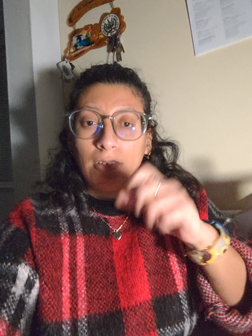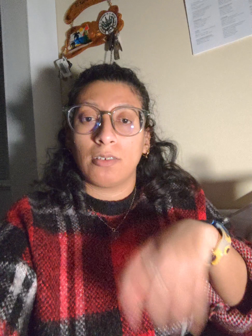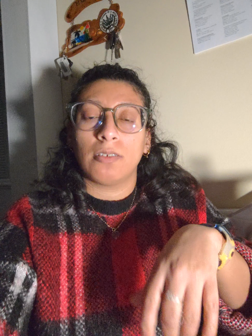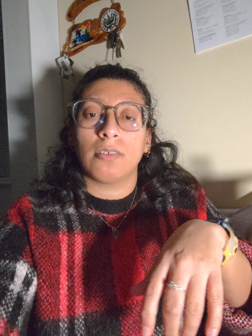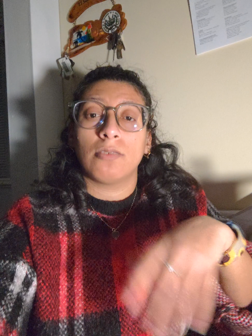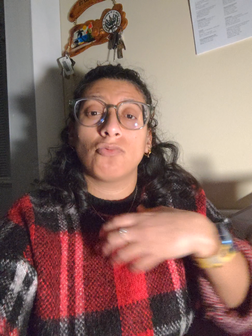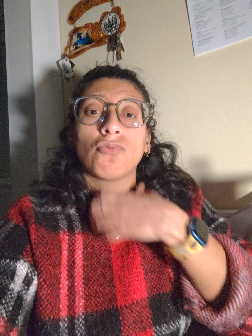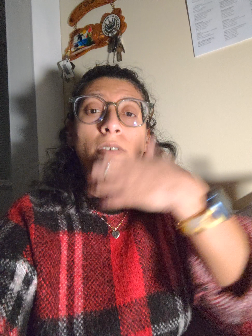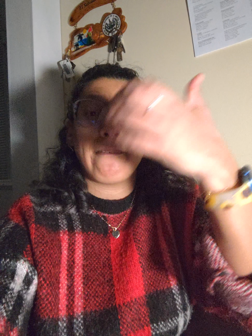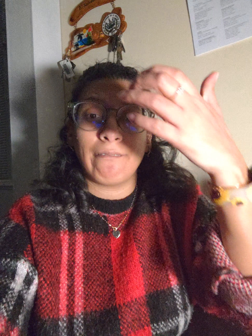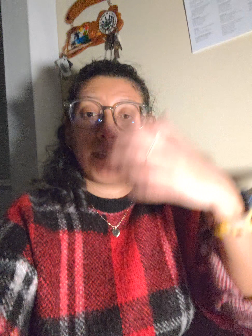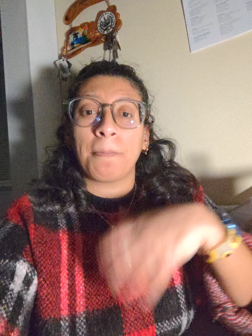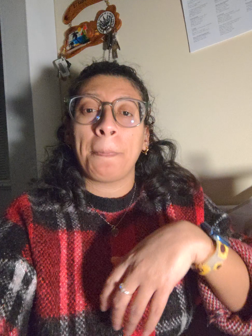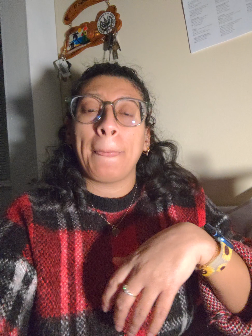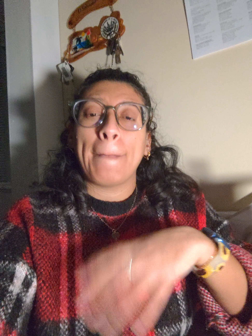giraffe